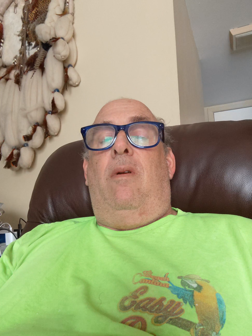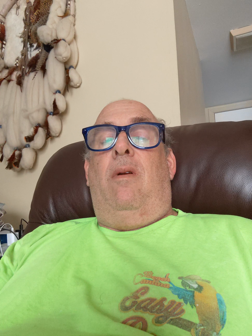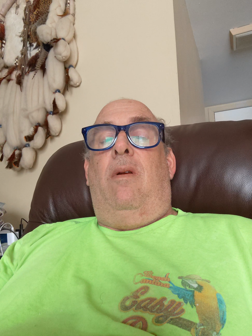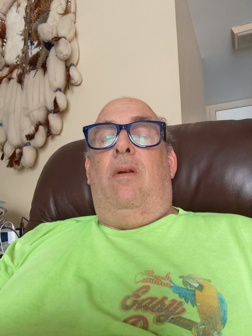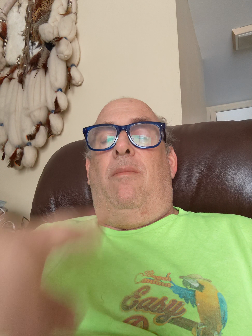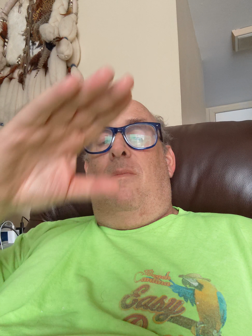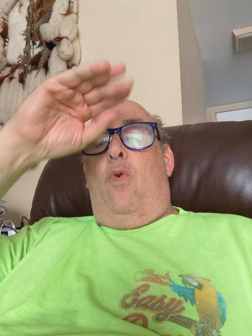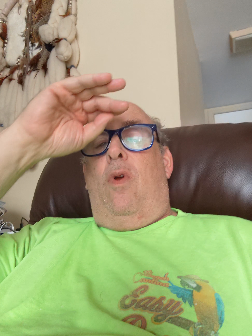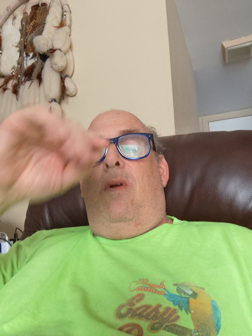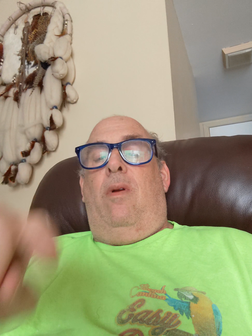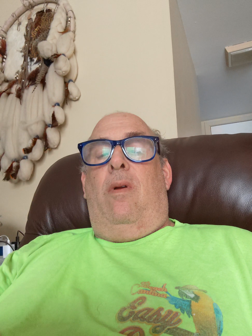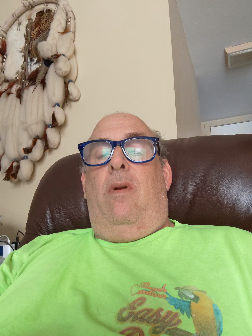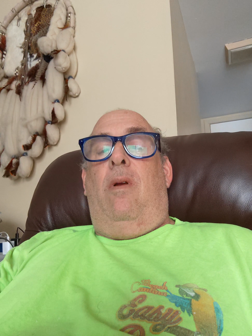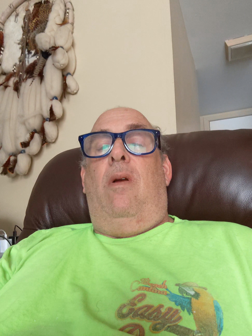boy